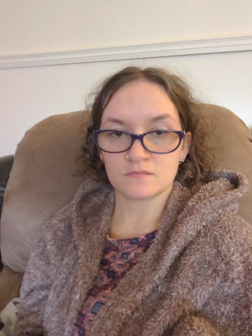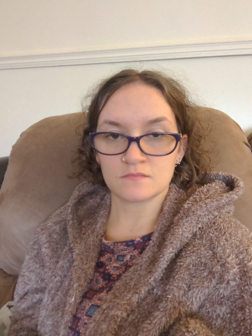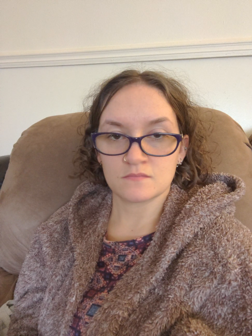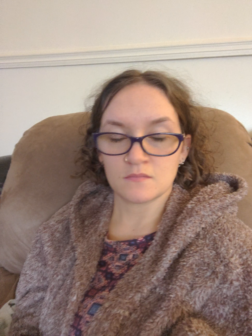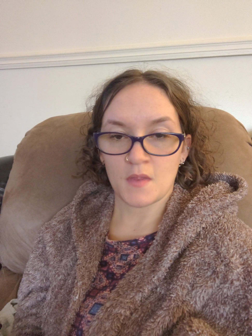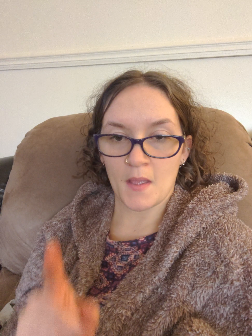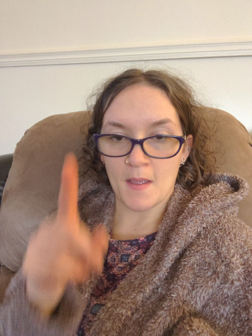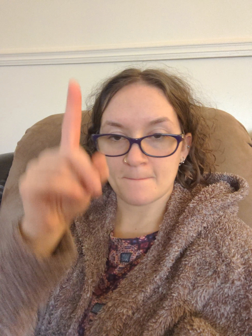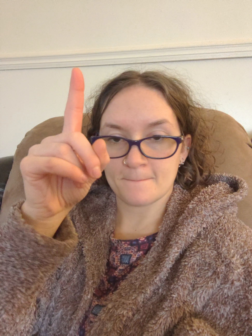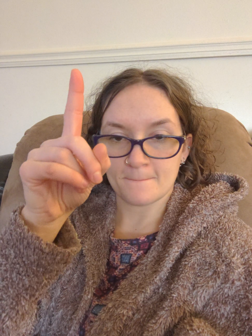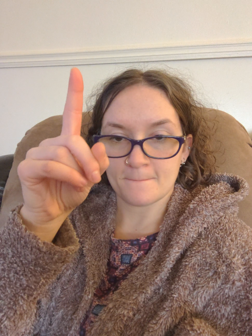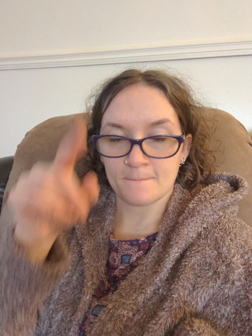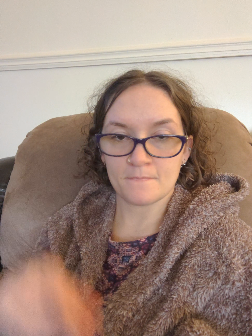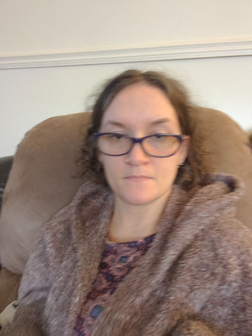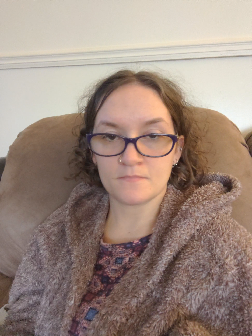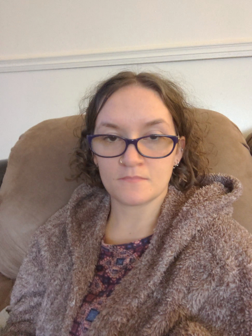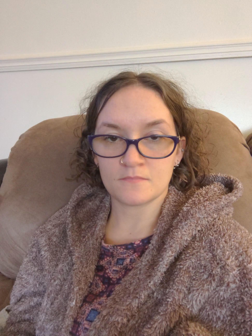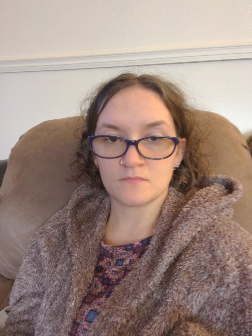up